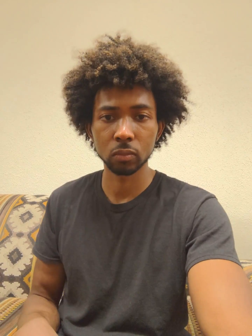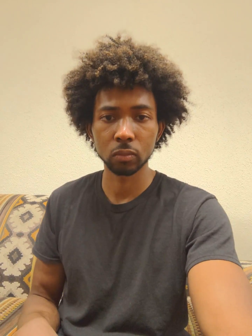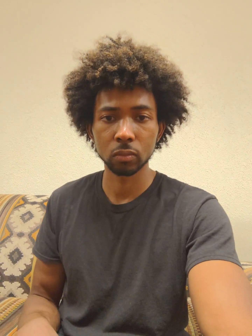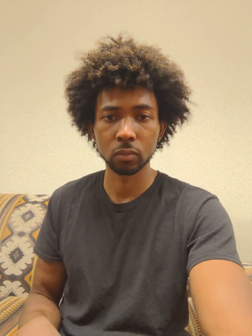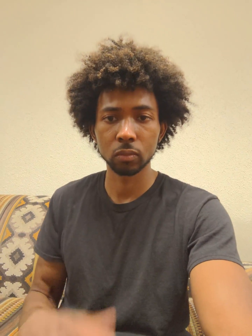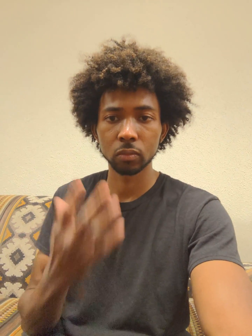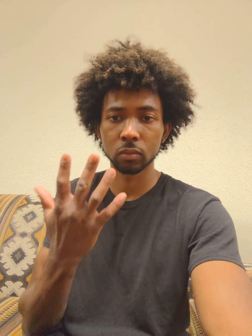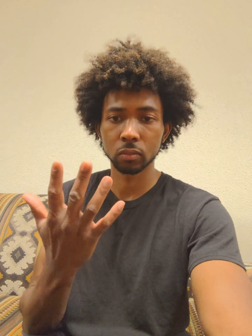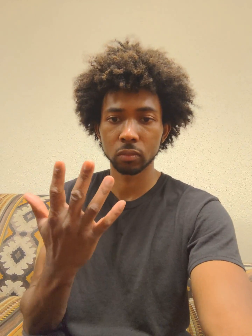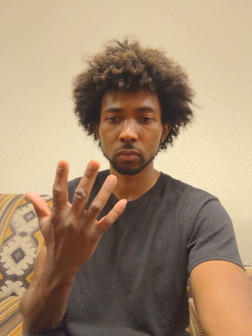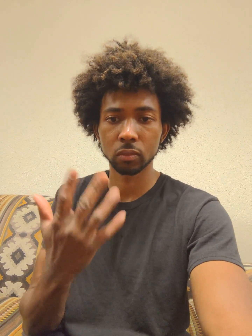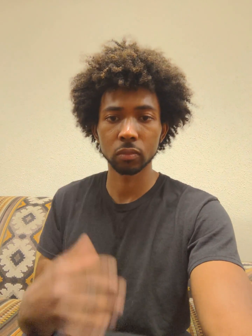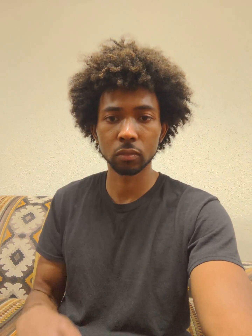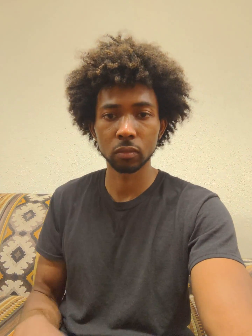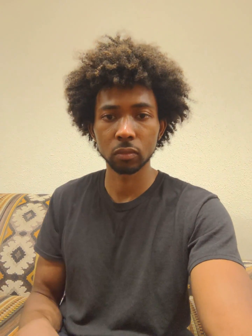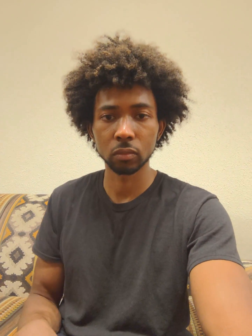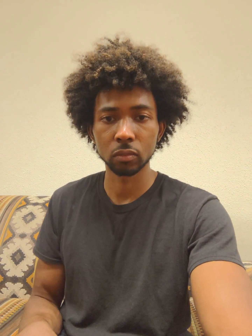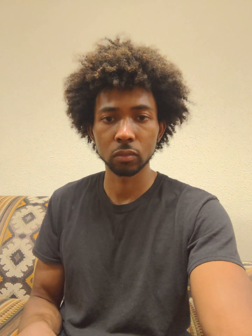hand